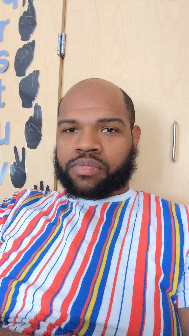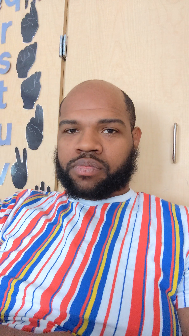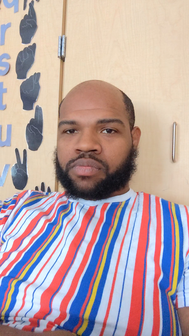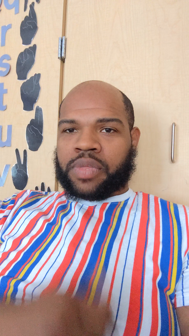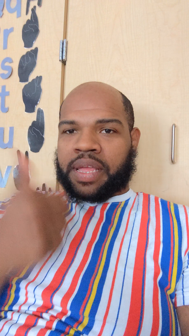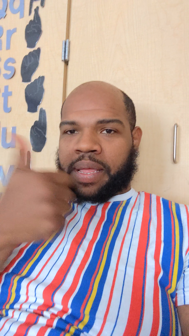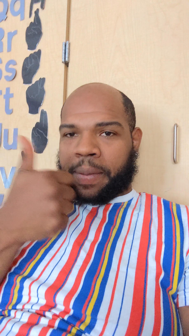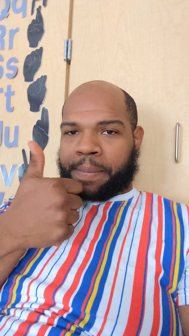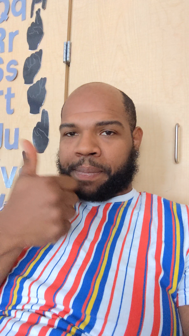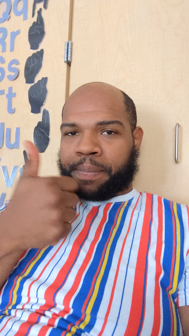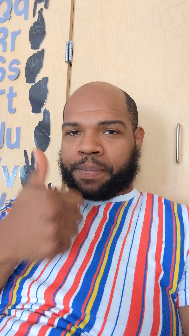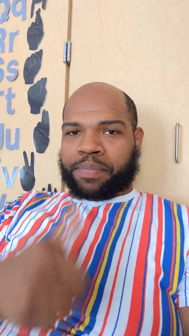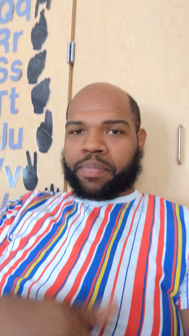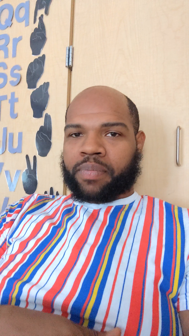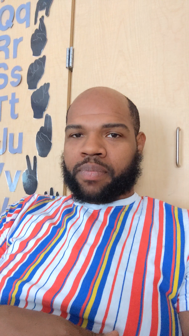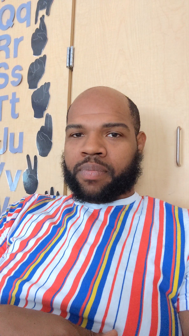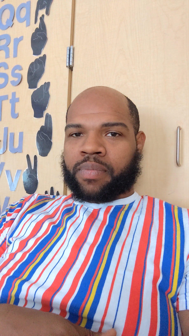game